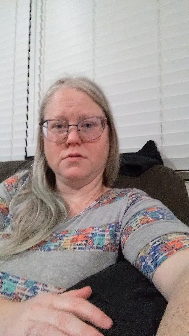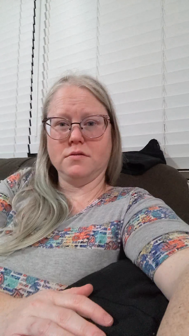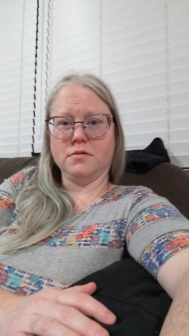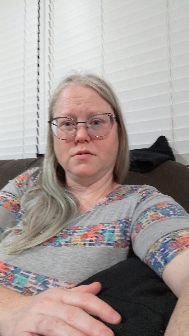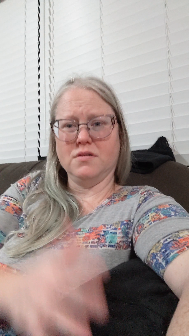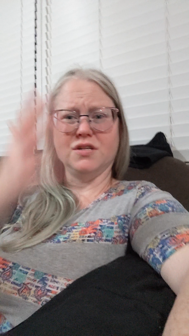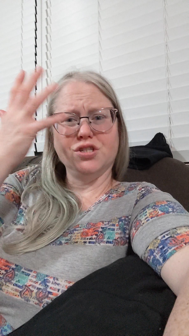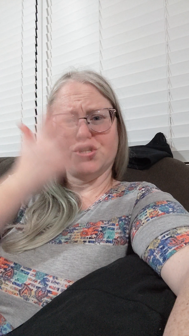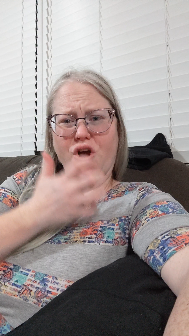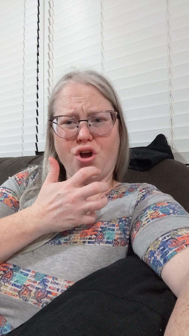dark